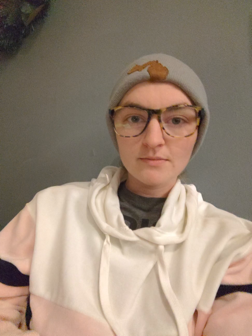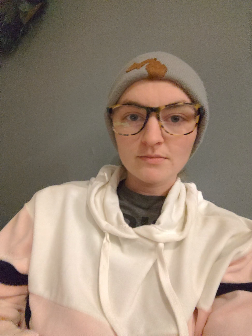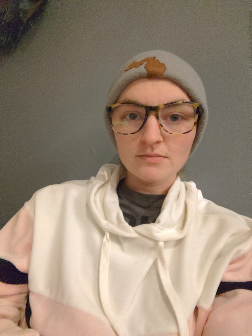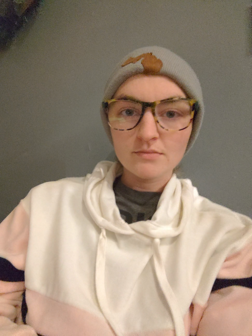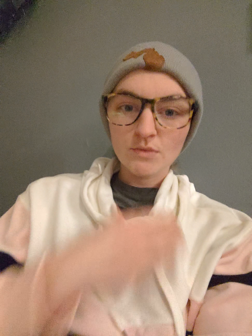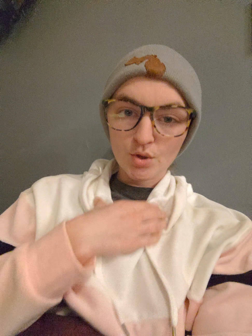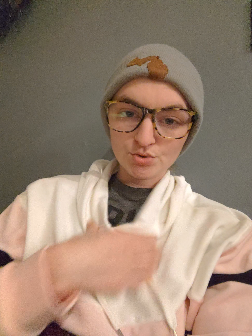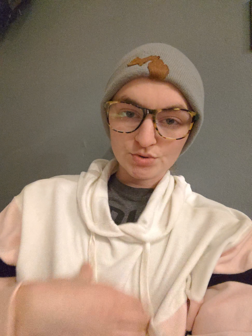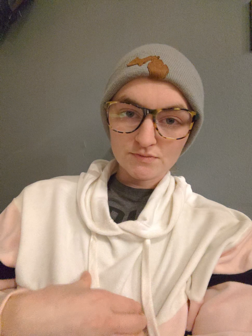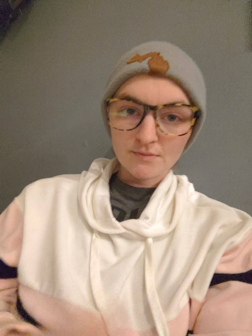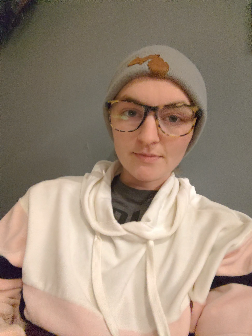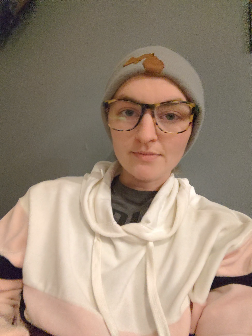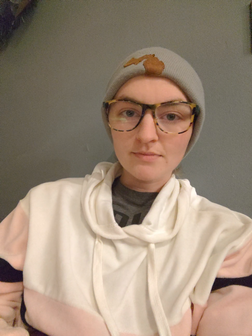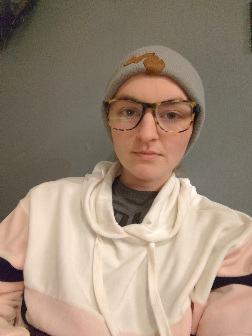hungry